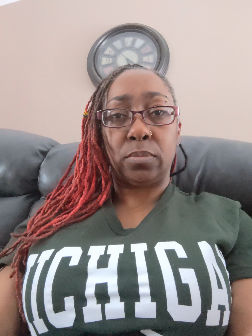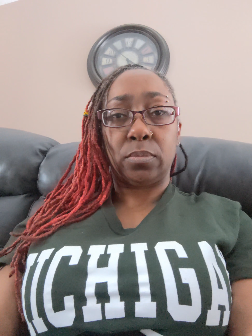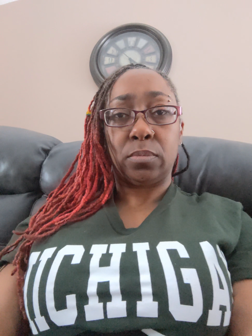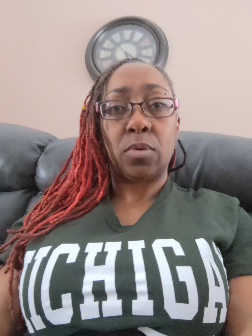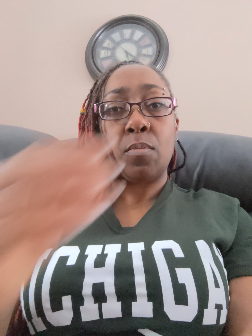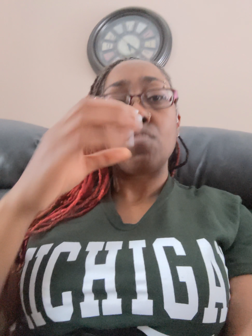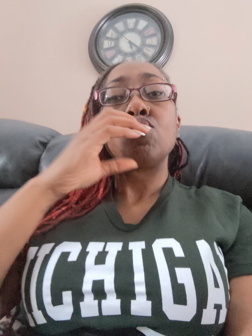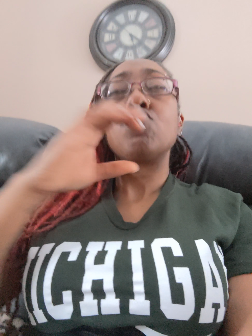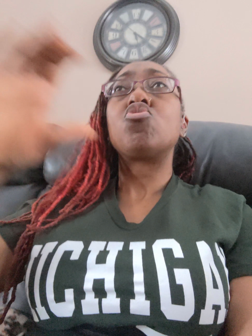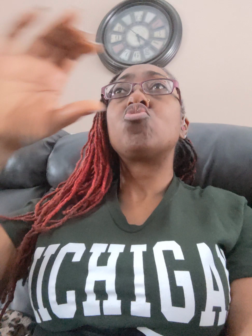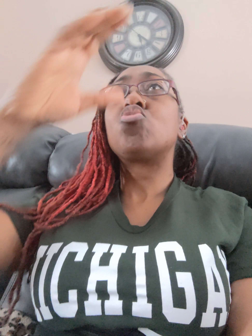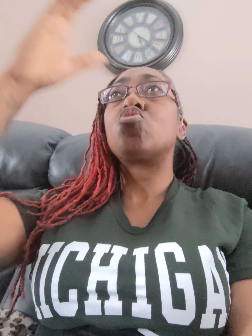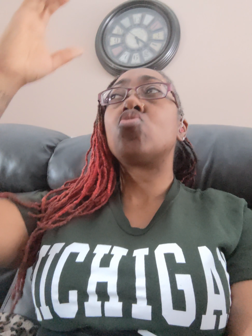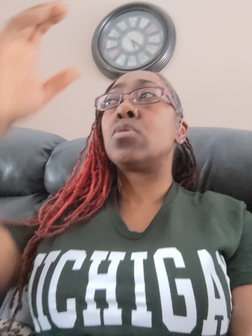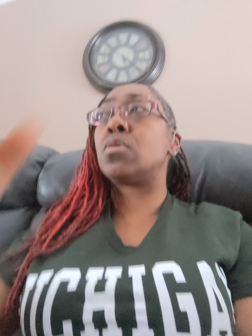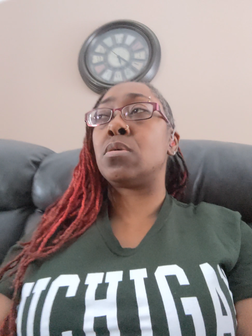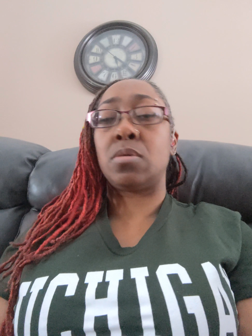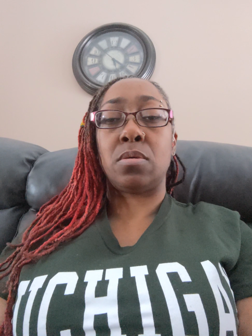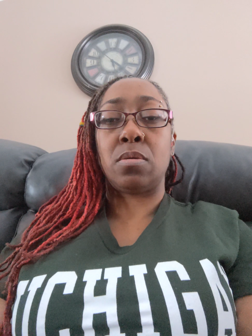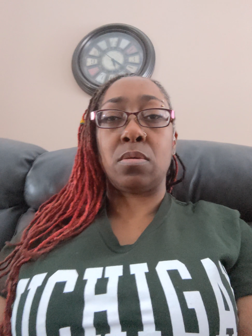balloon